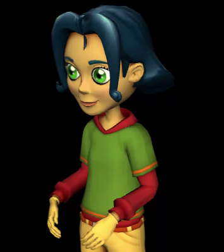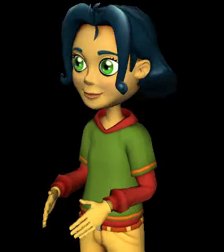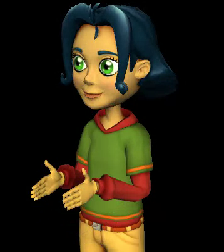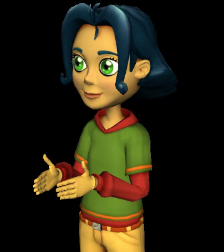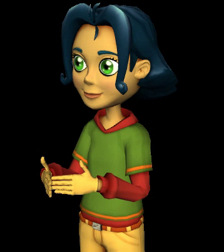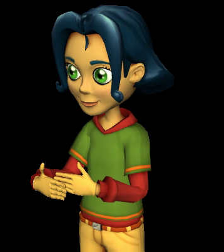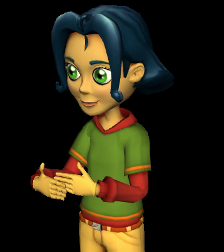حزمة